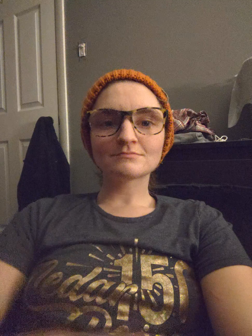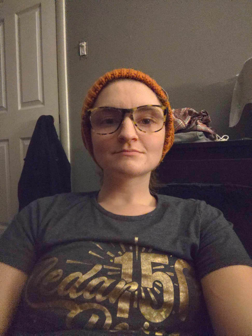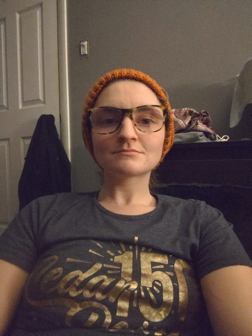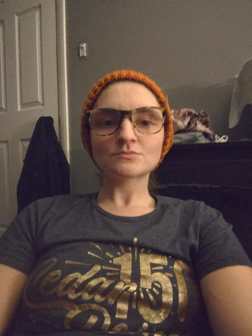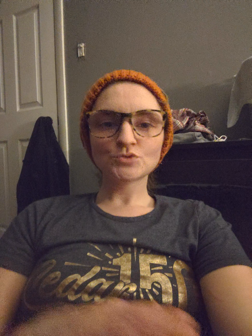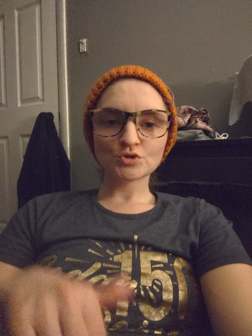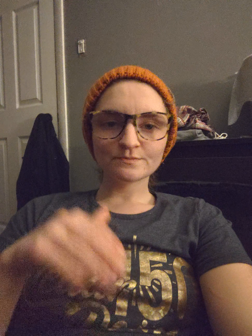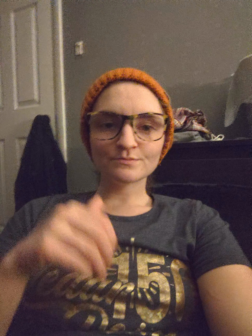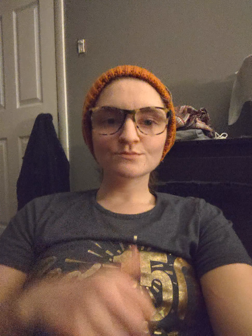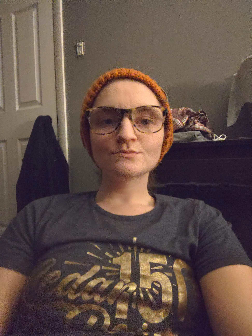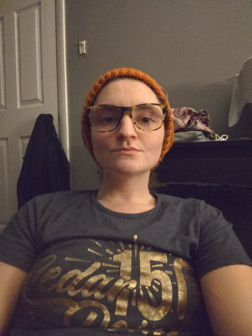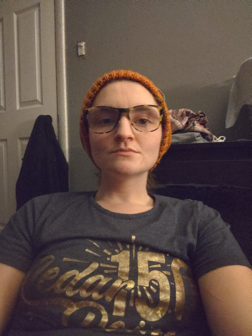jeans